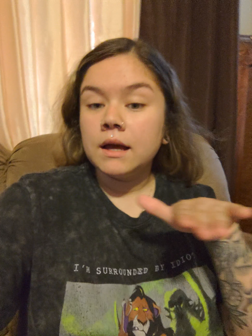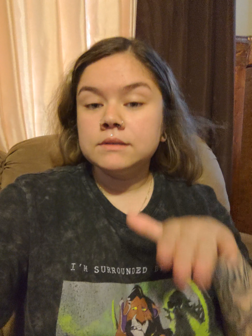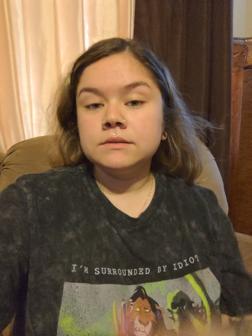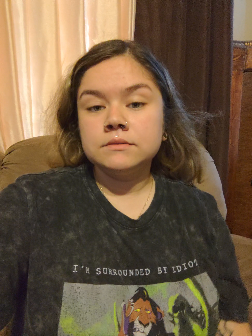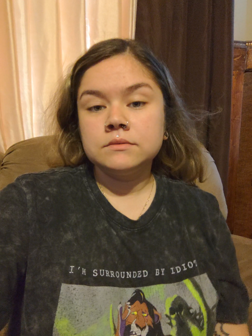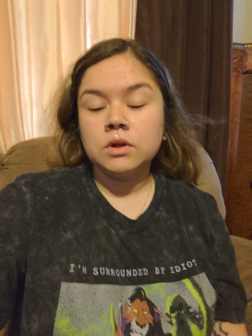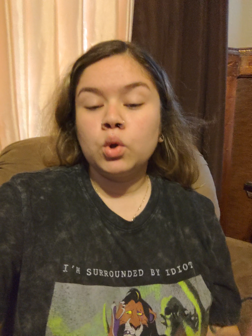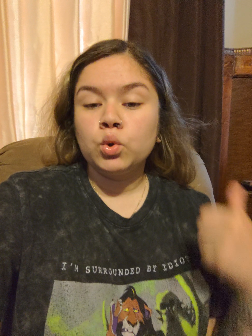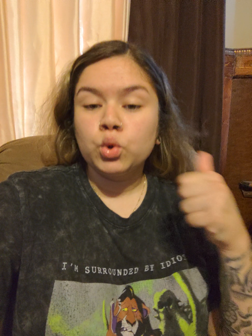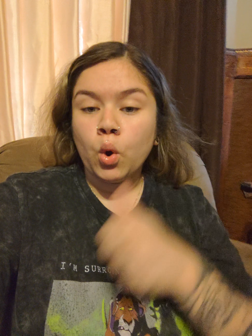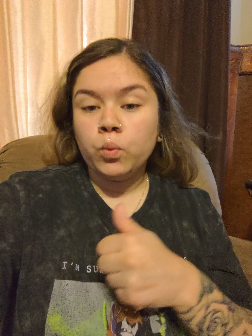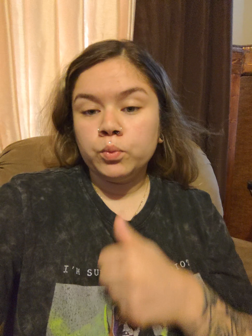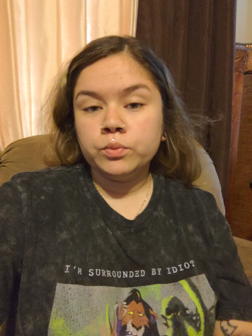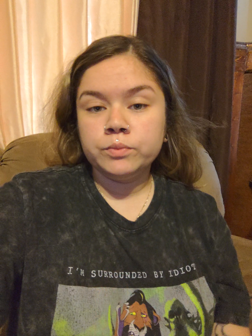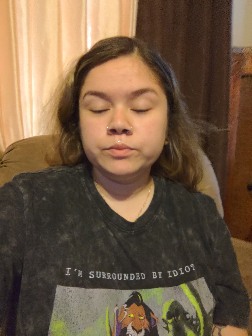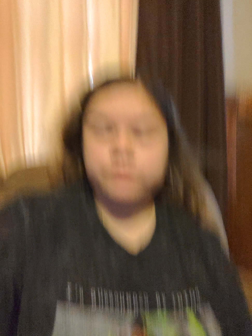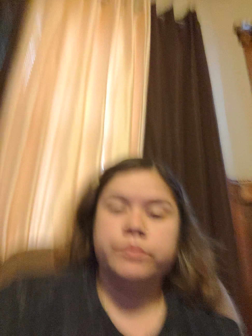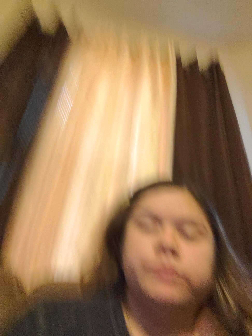coats